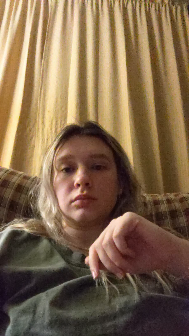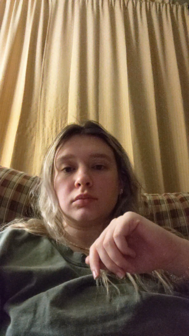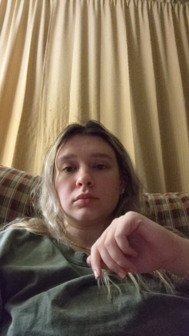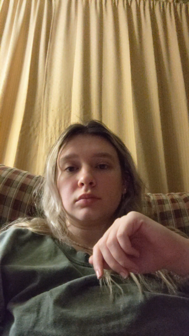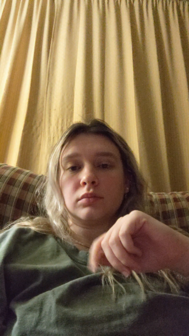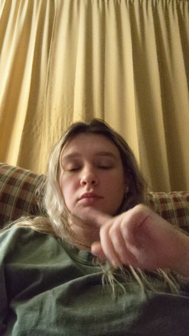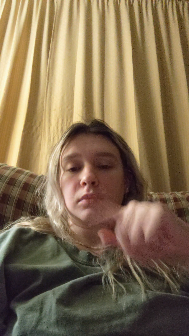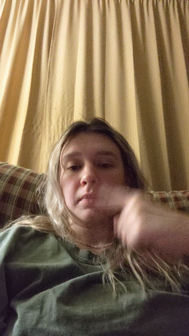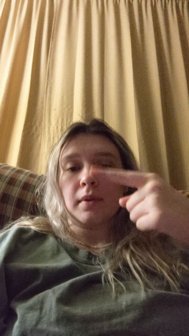about